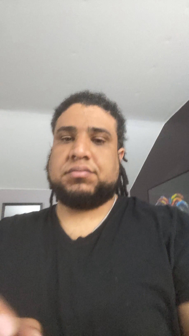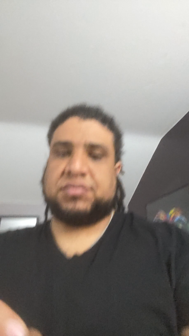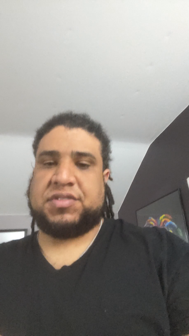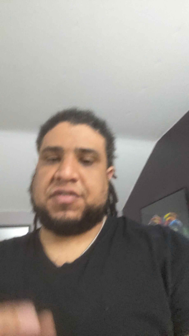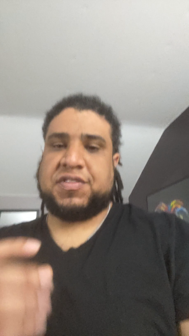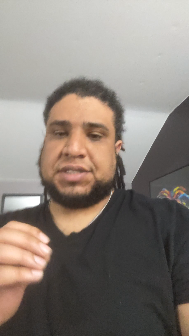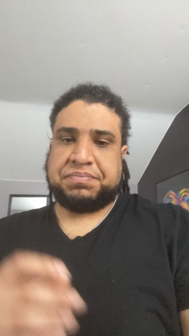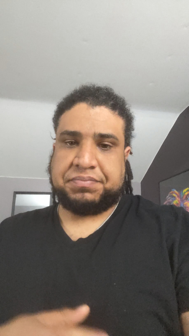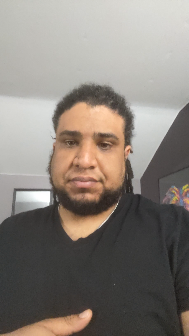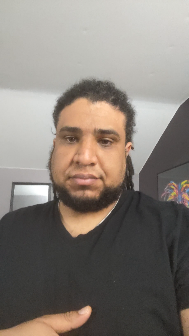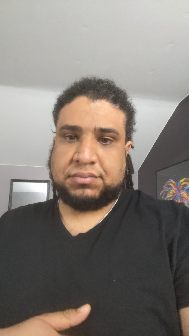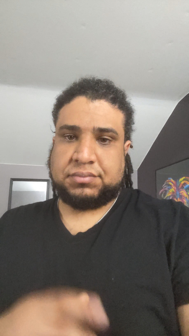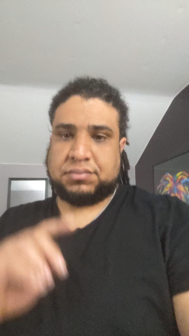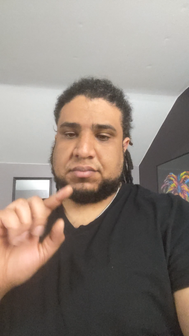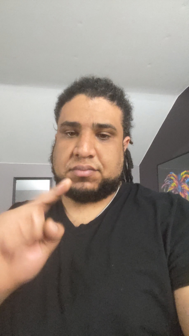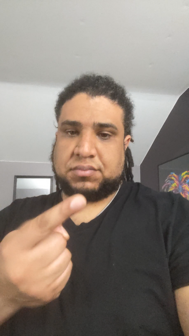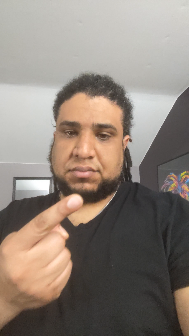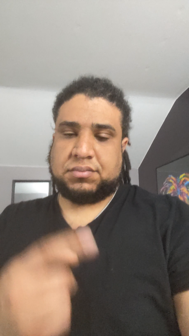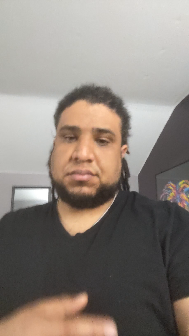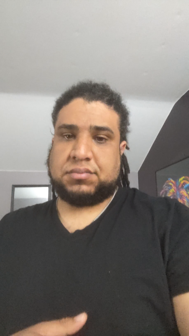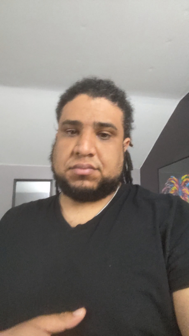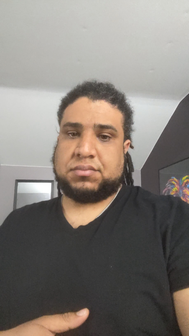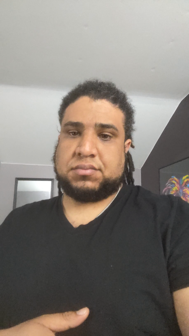hurt